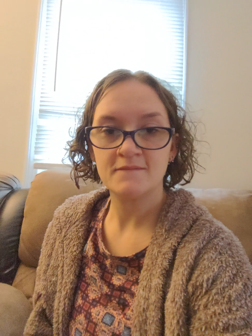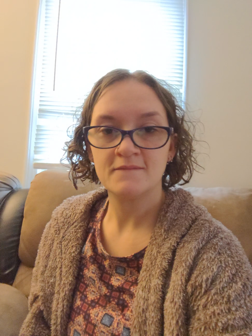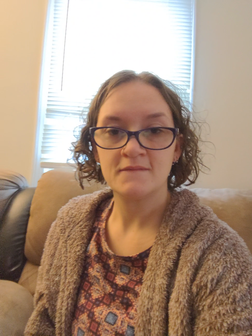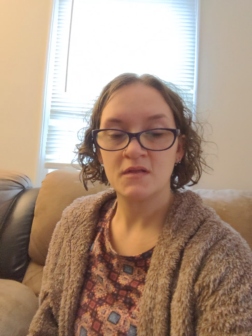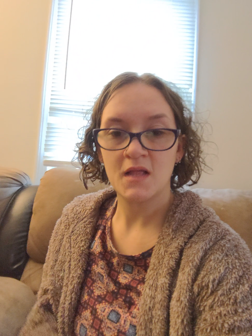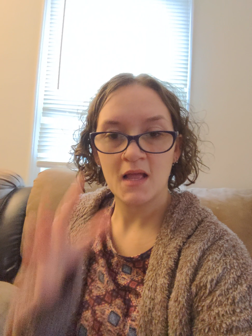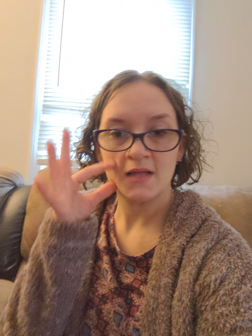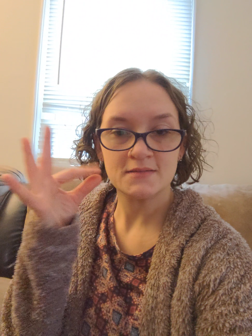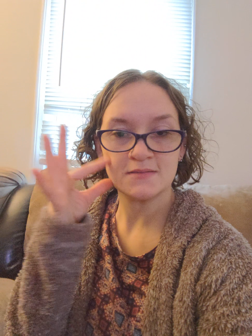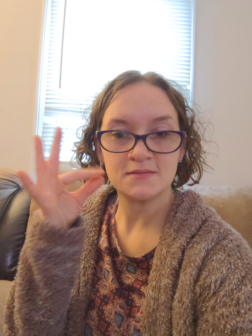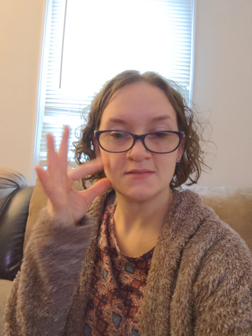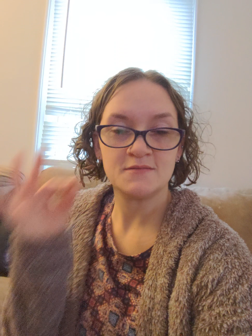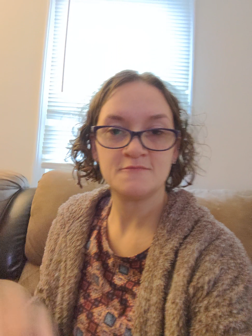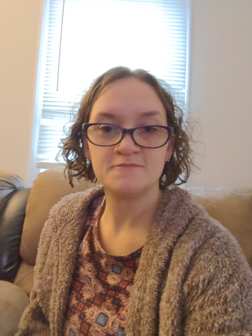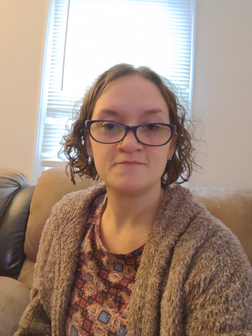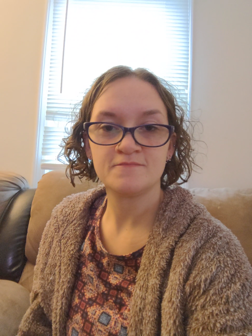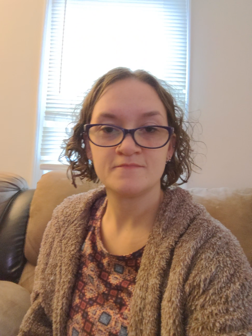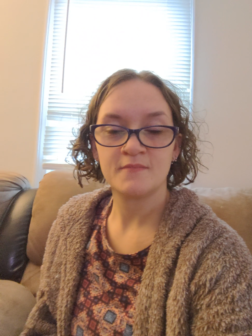cat